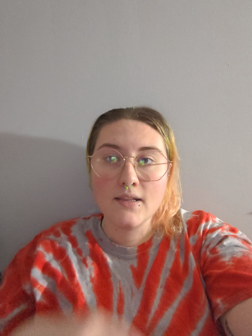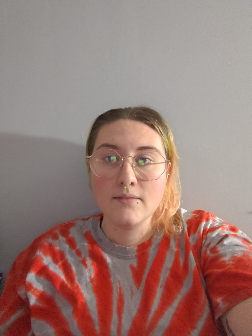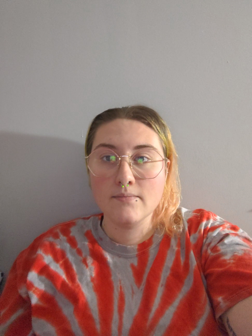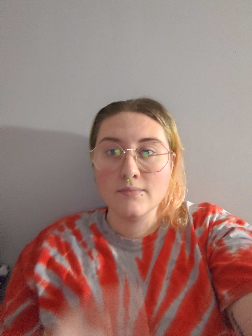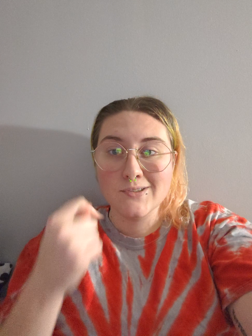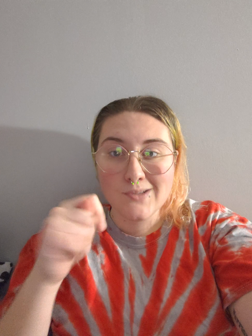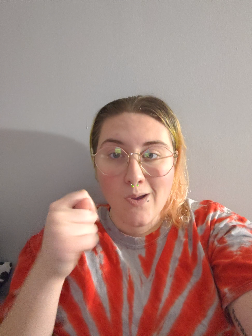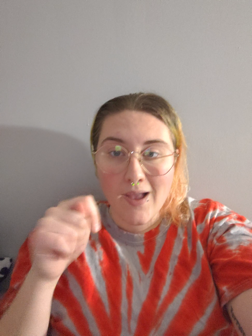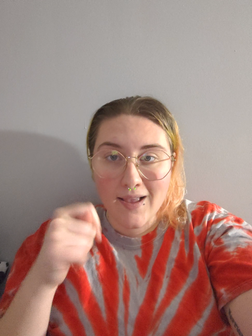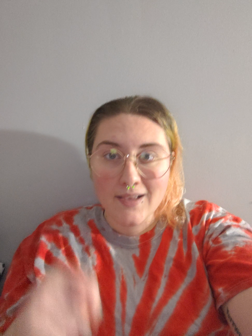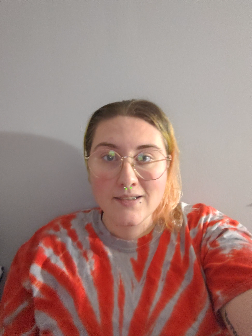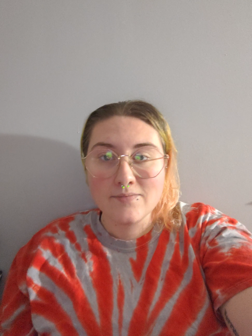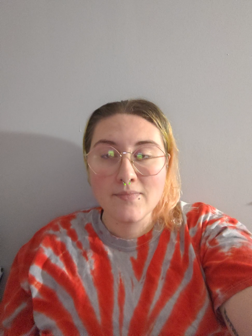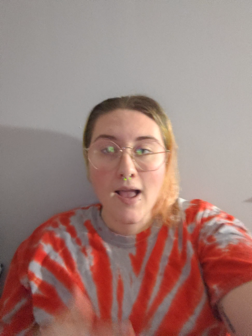toy